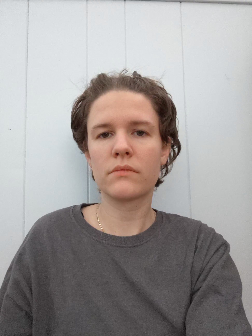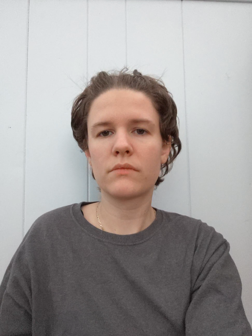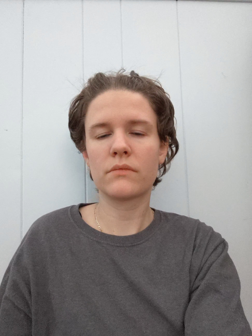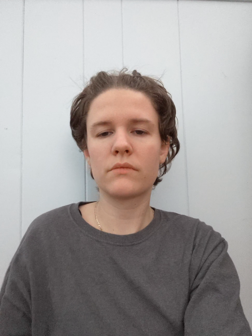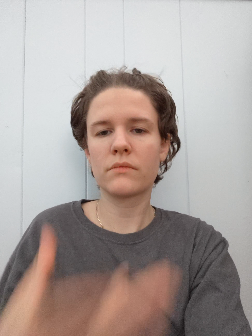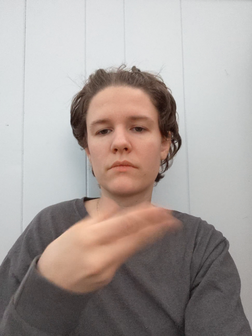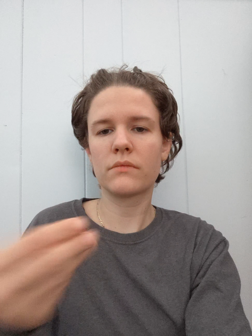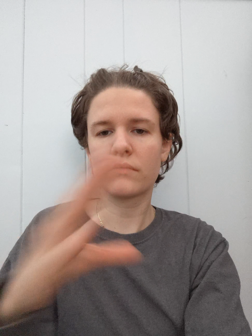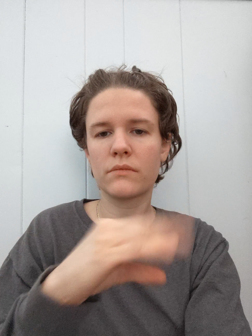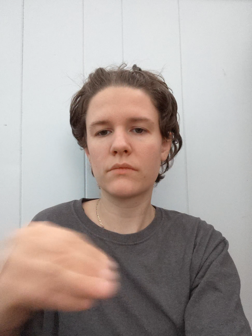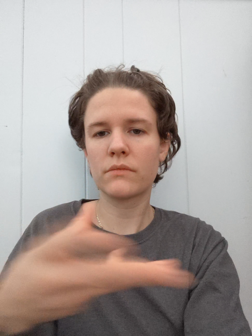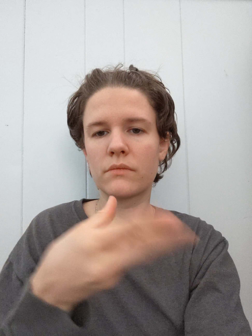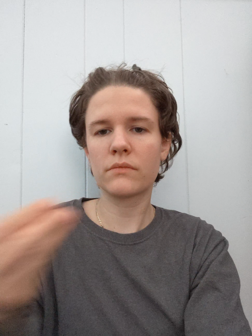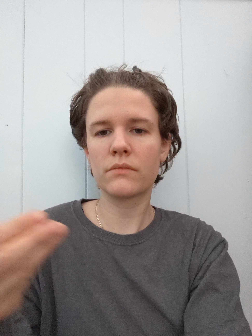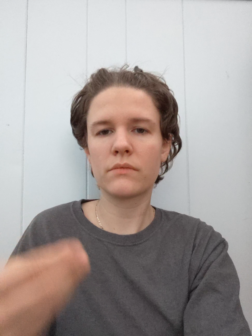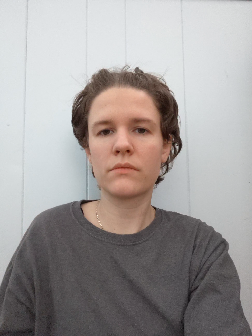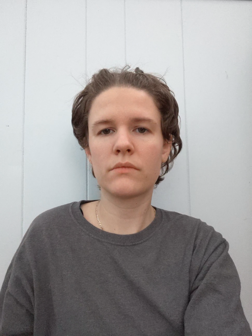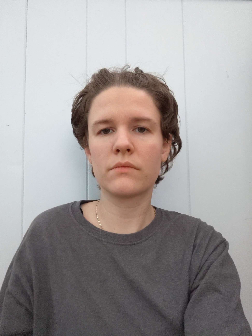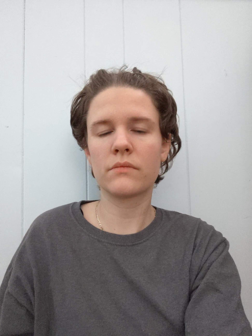story